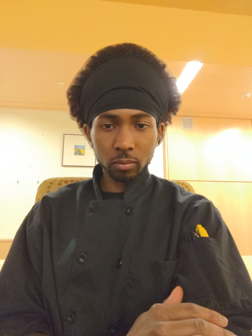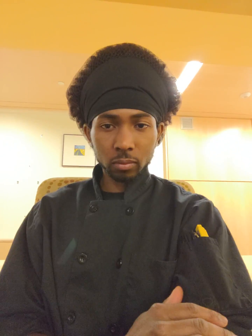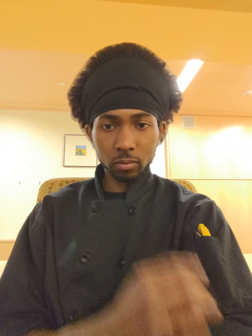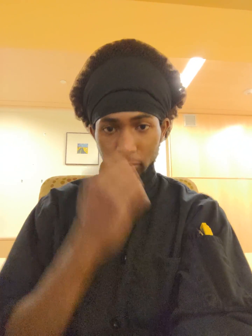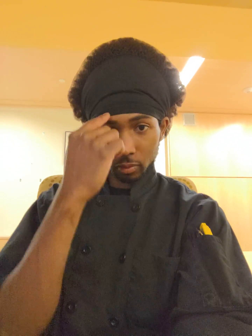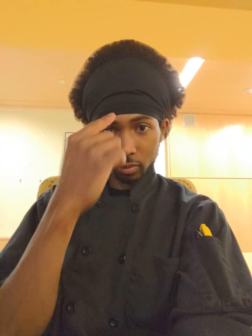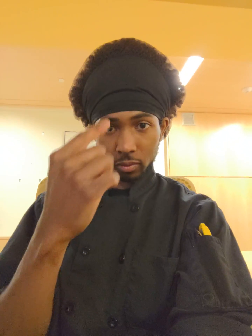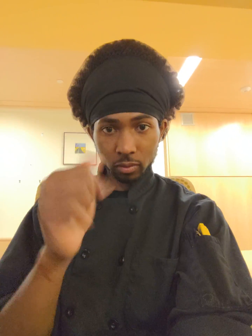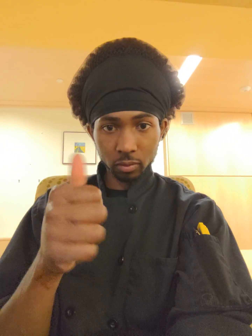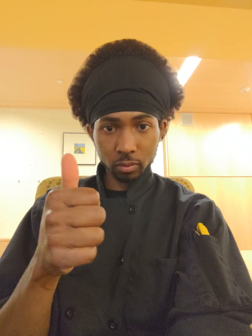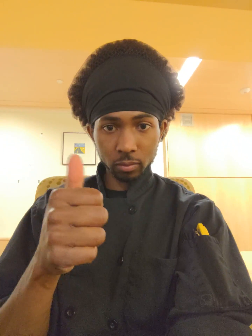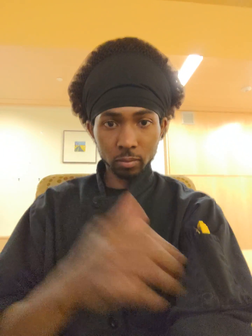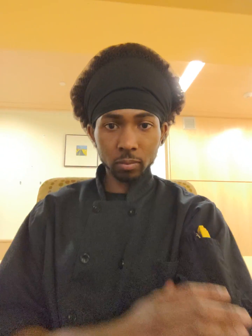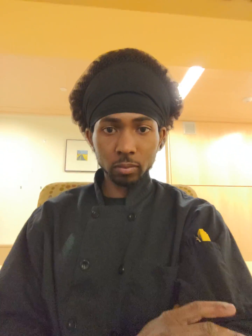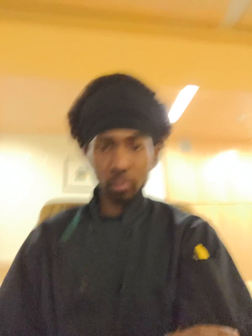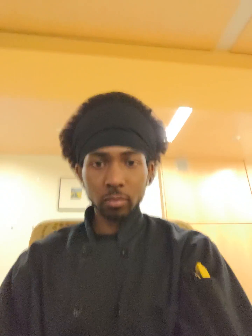dime